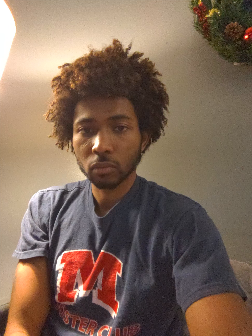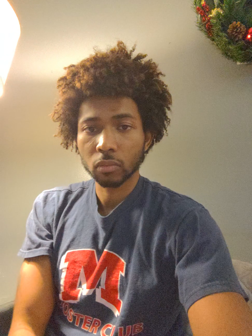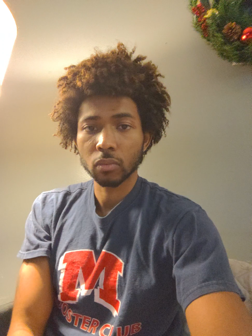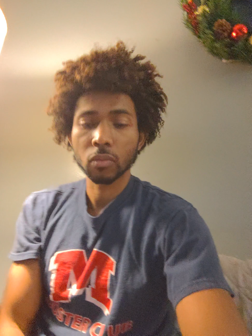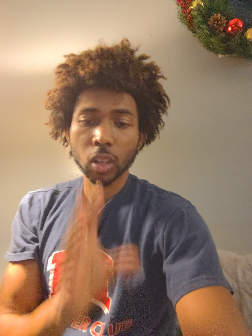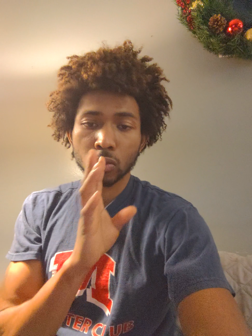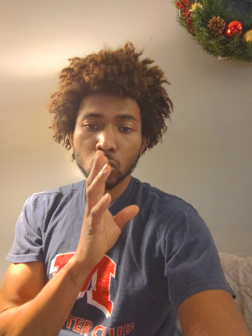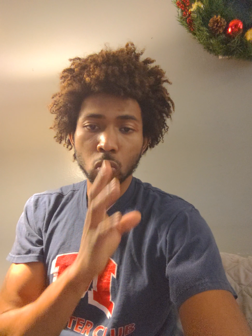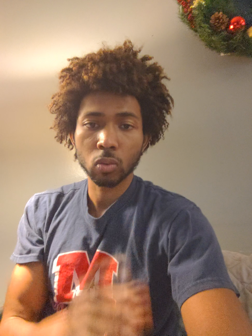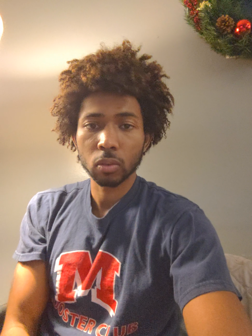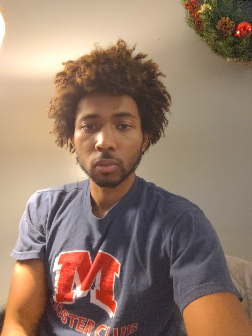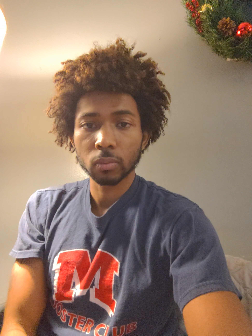talk